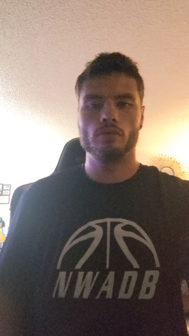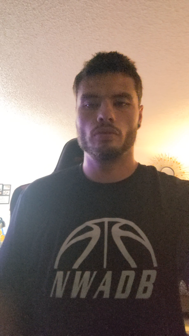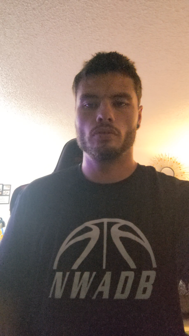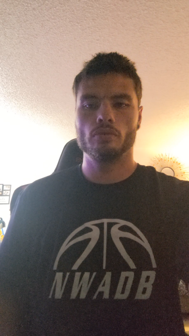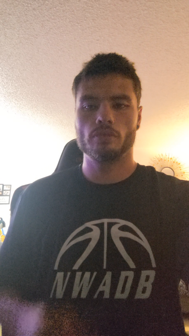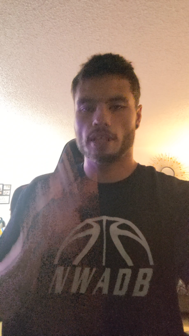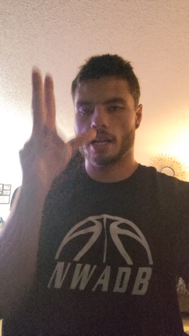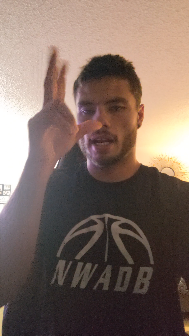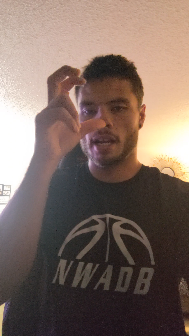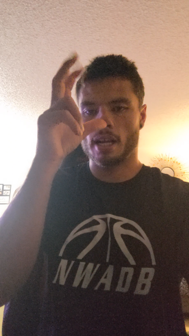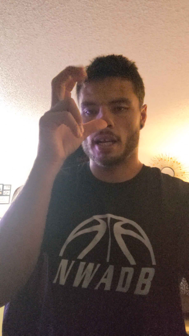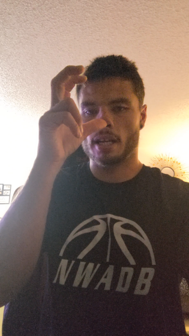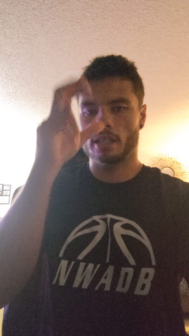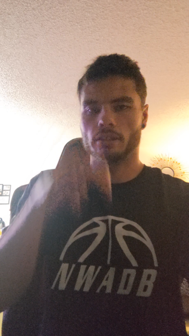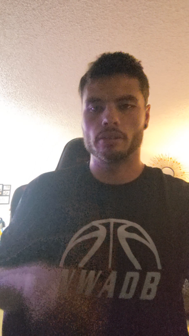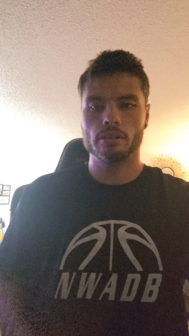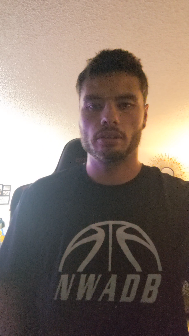ant